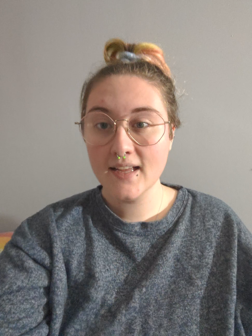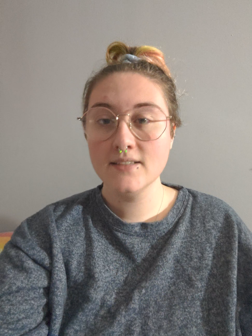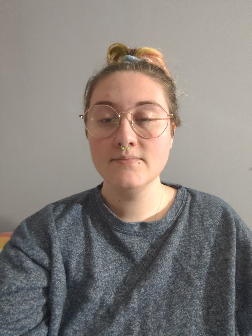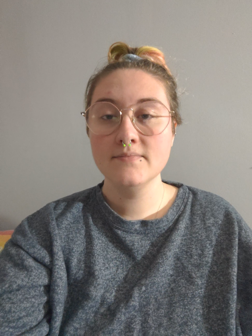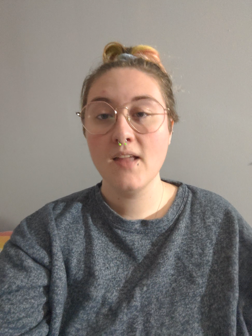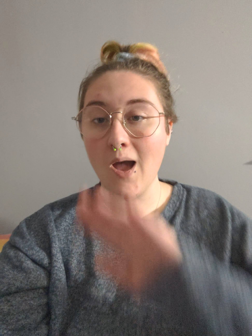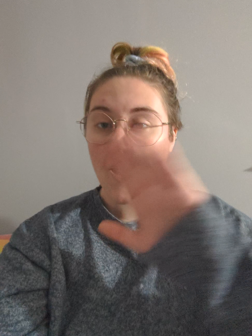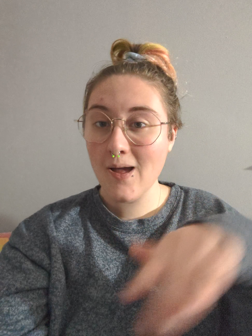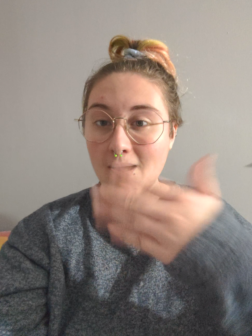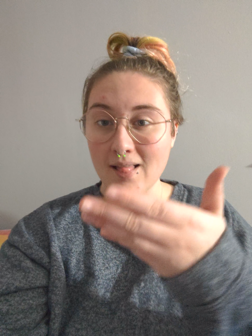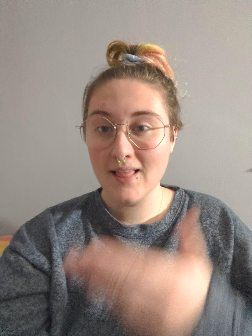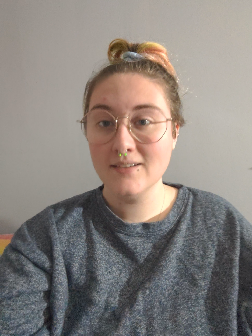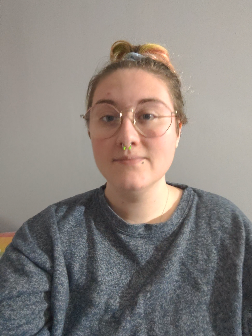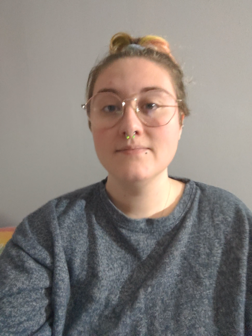all